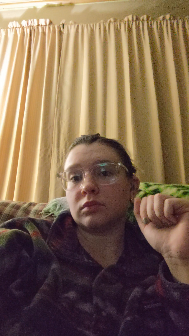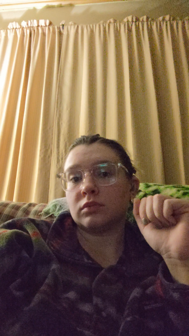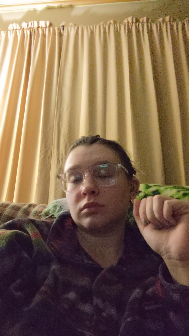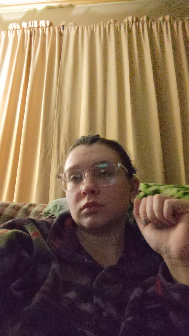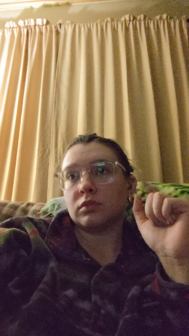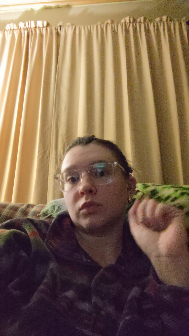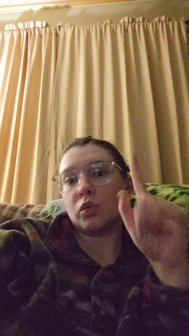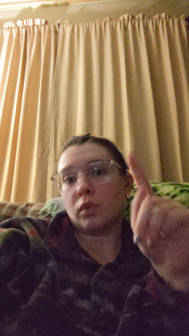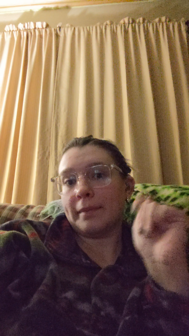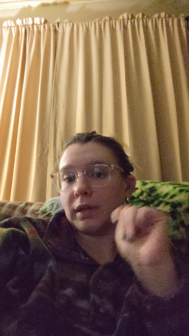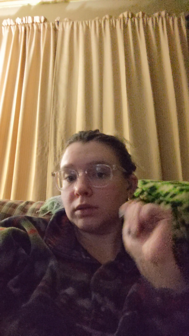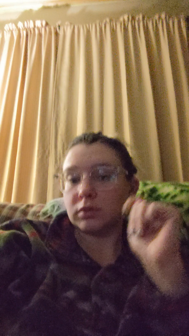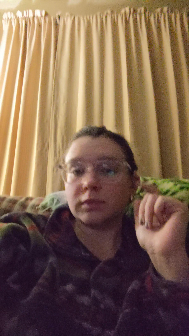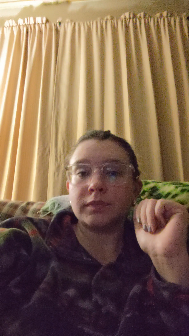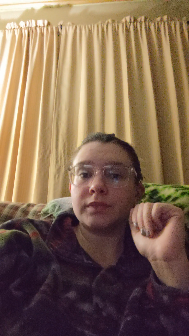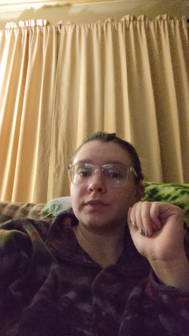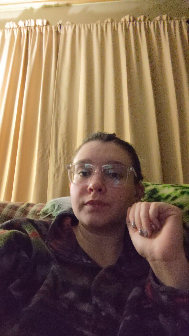go potty